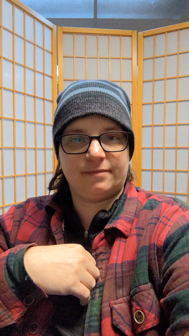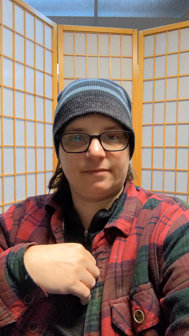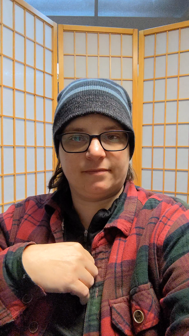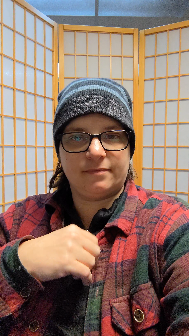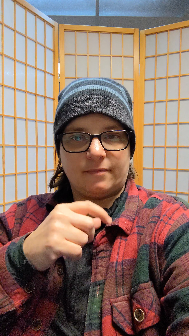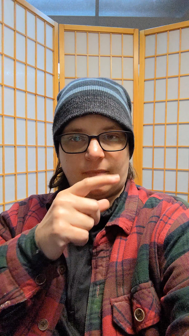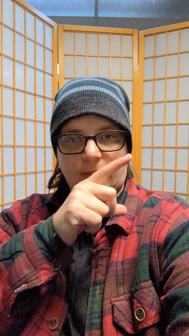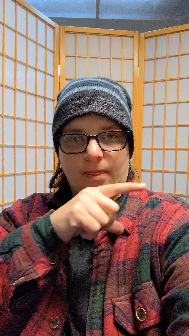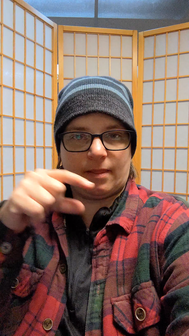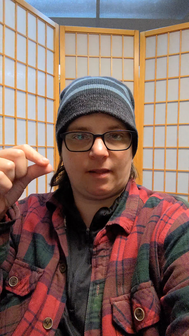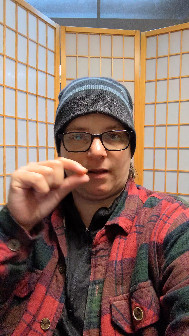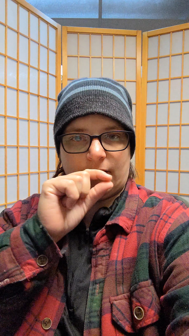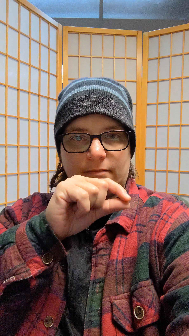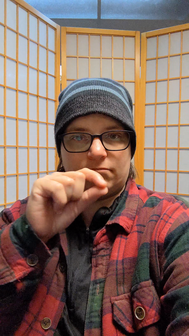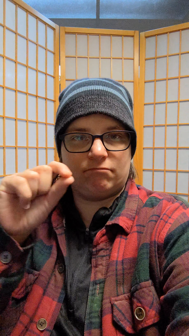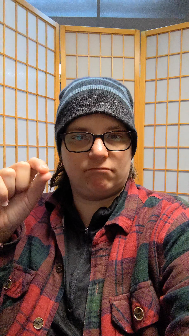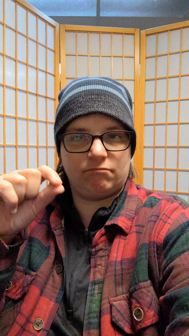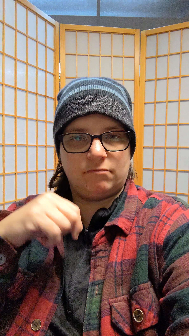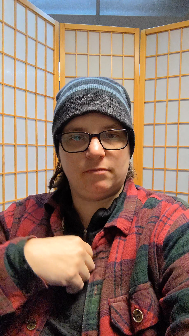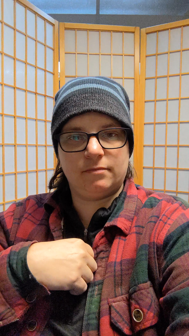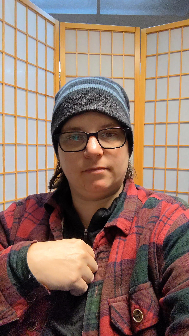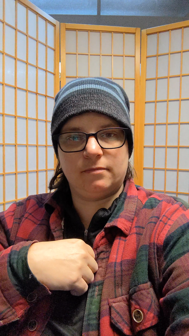peas